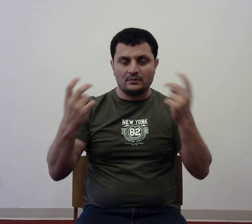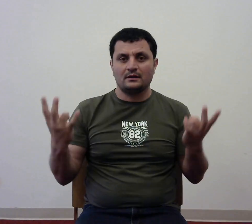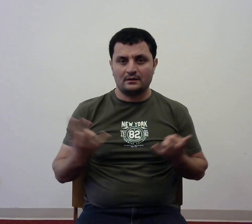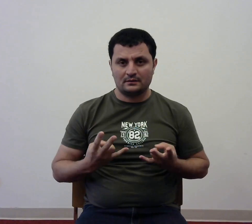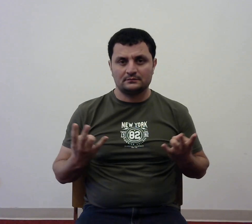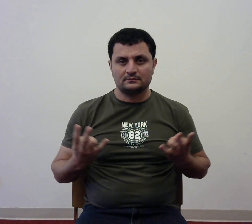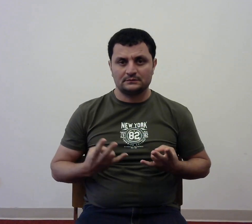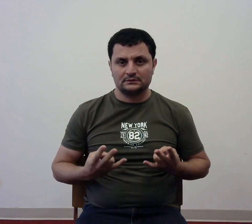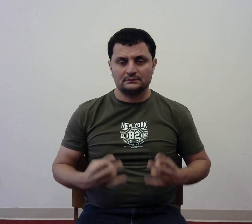lazım